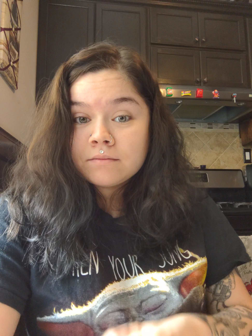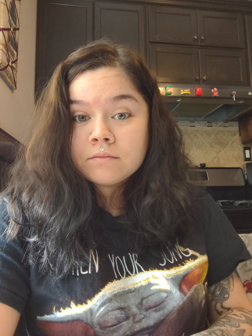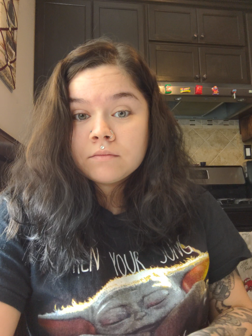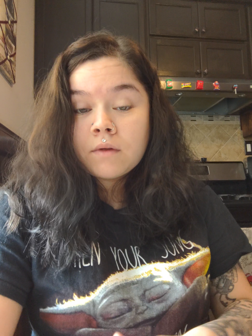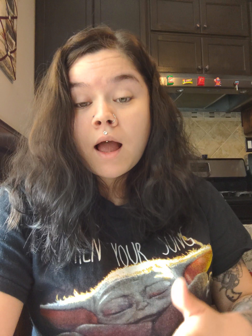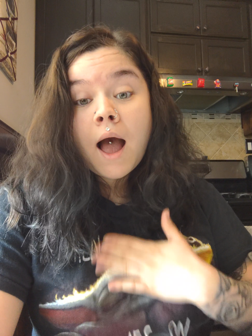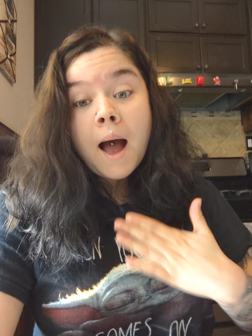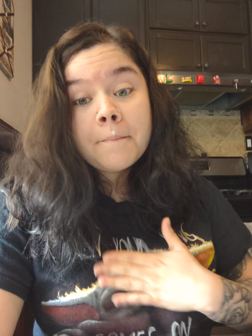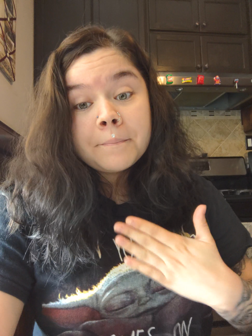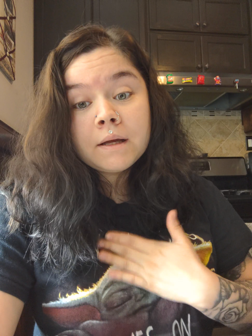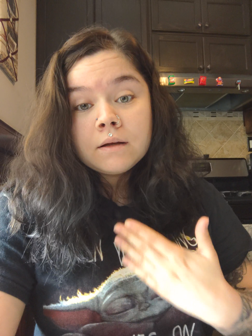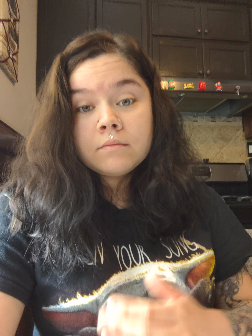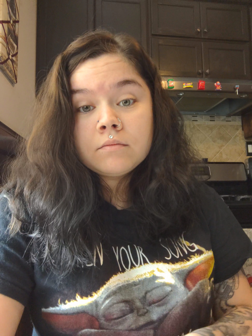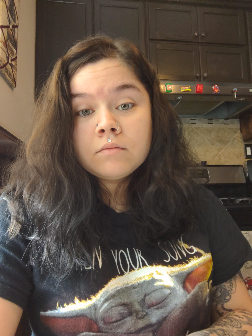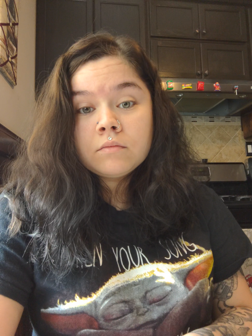happy